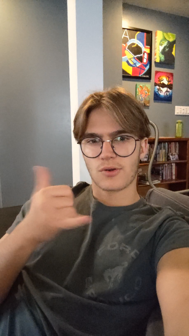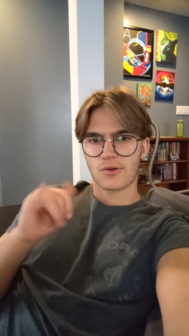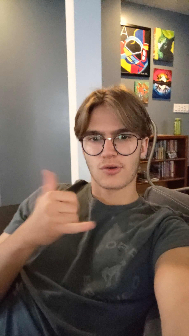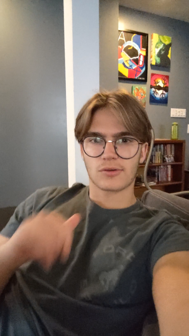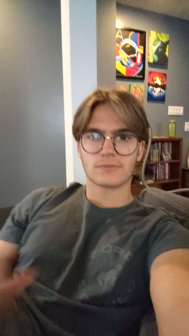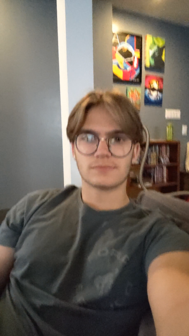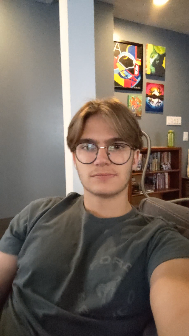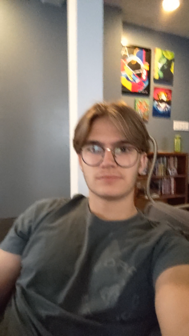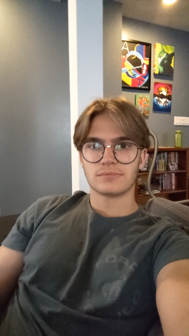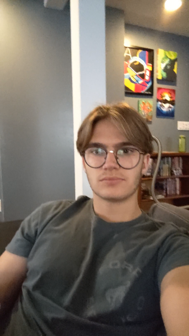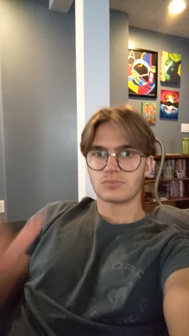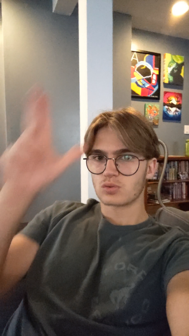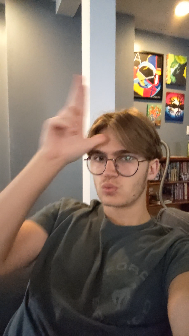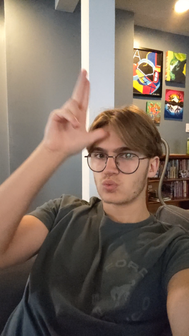rooster